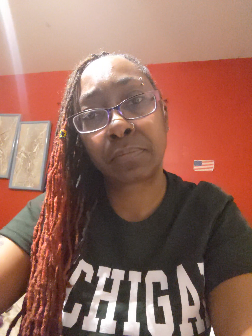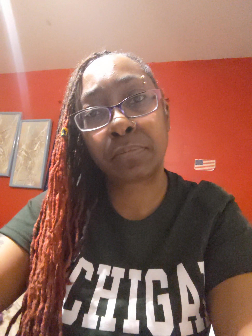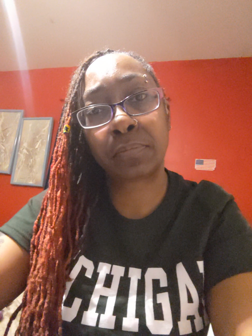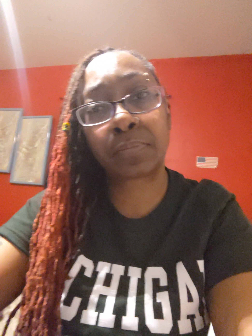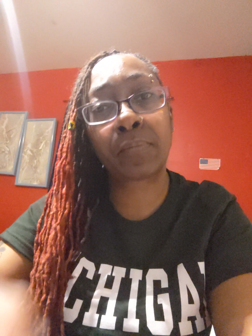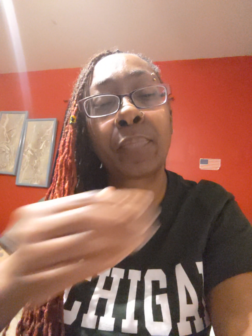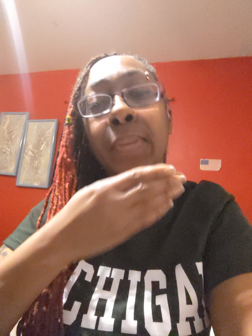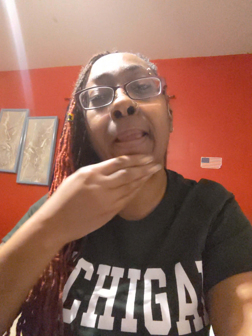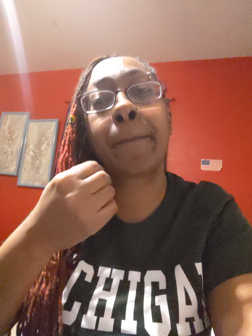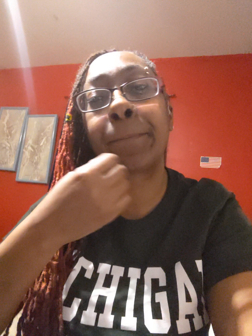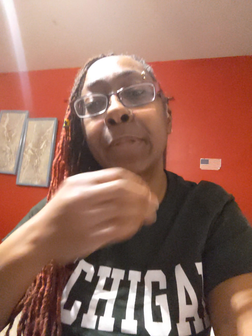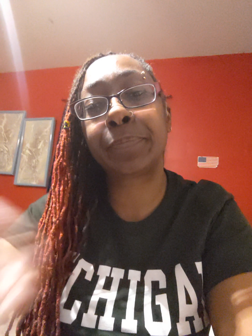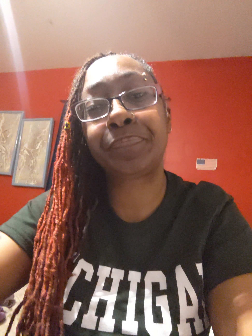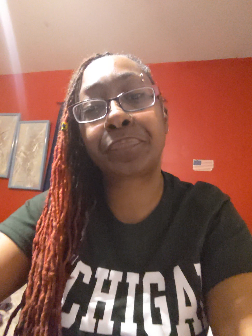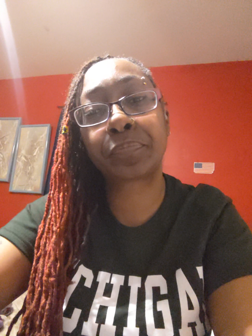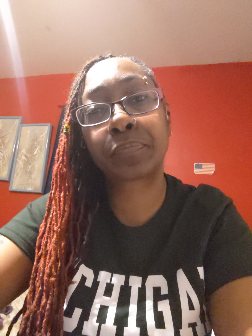napkin